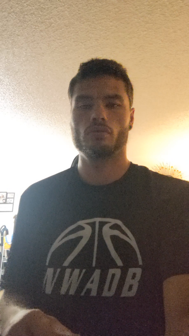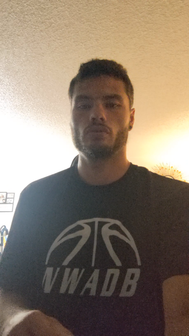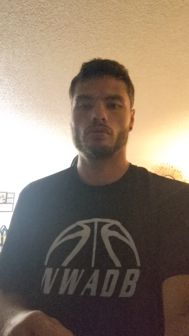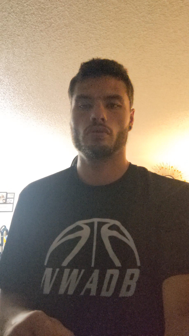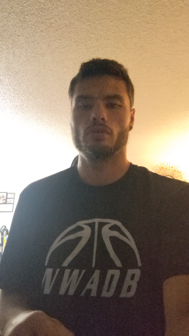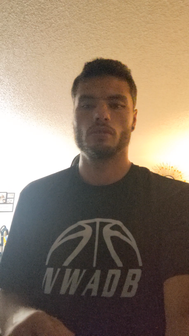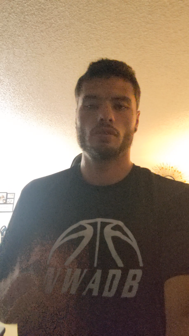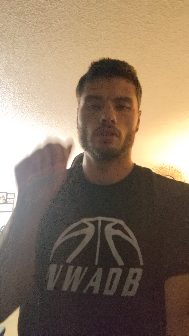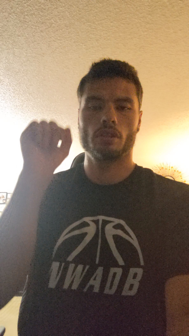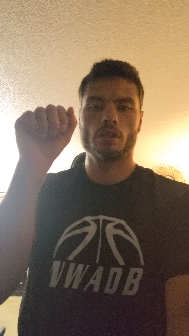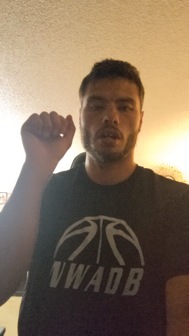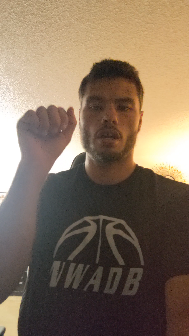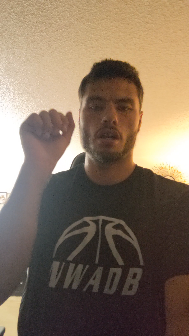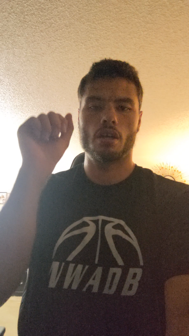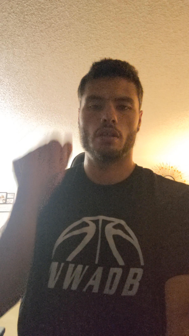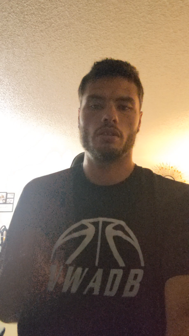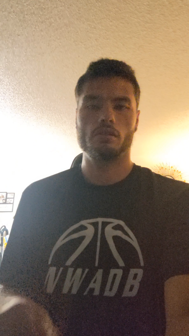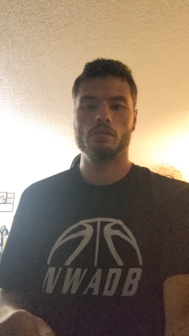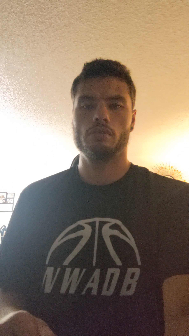knock